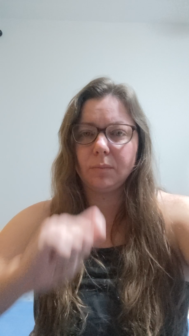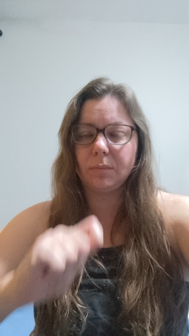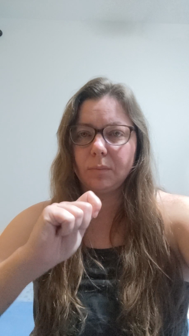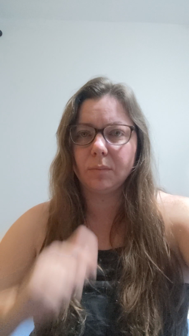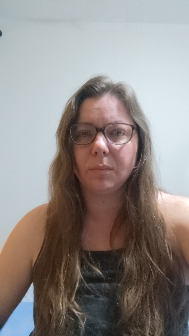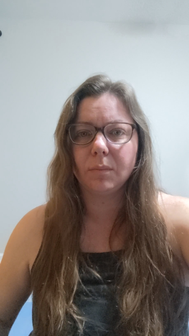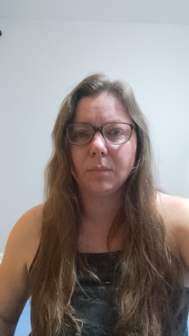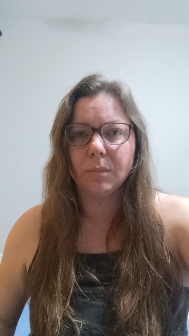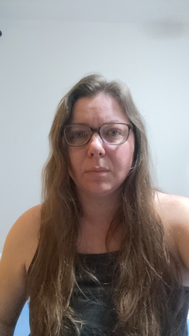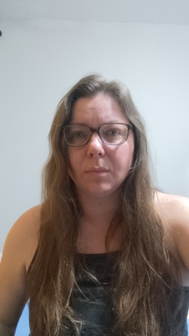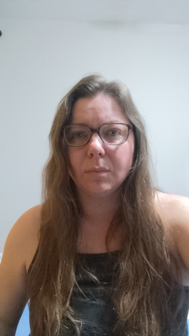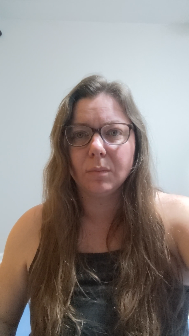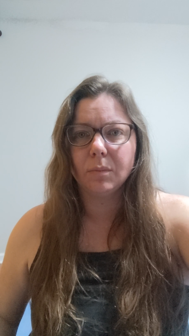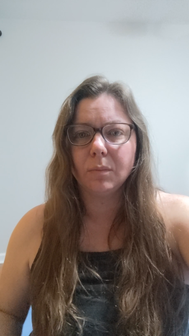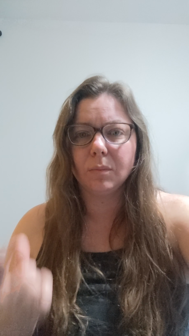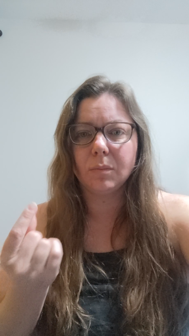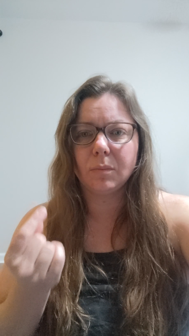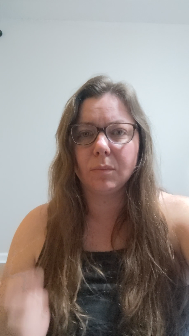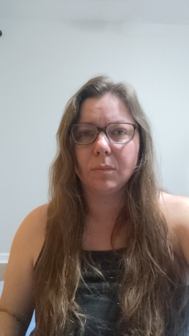do